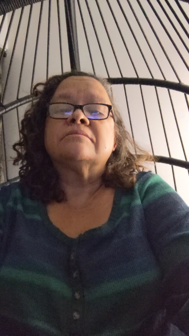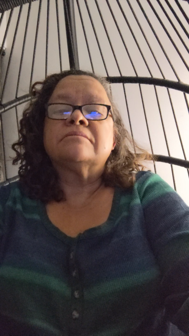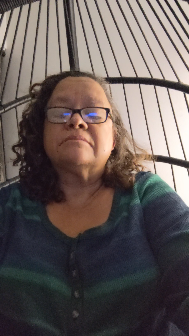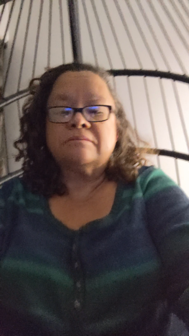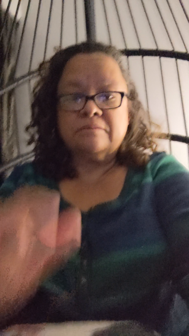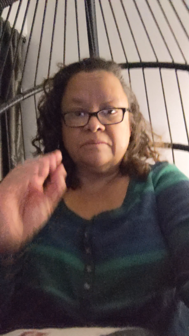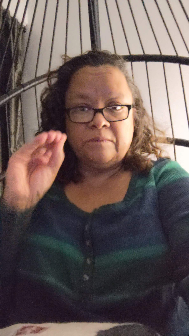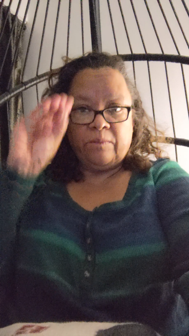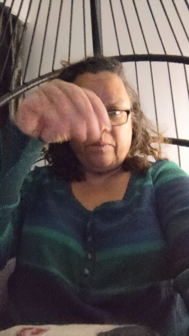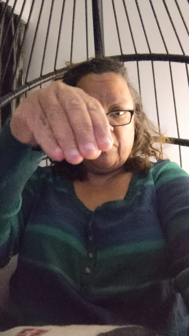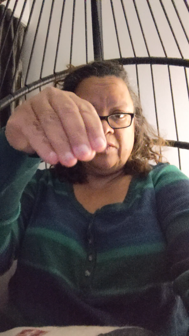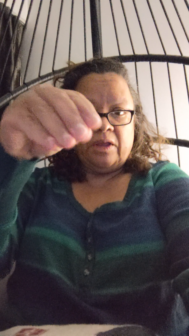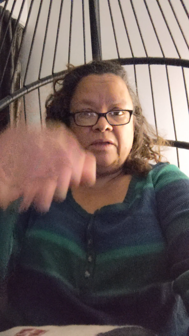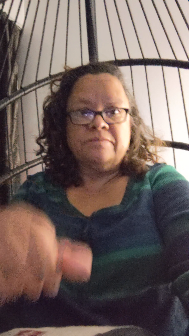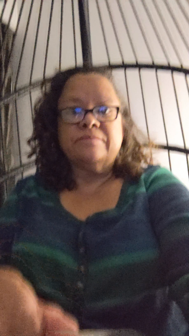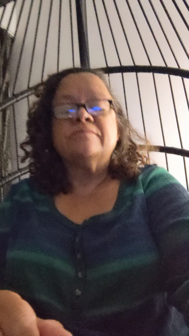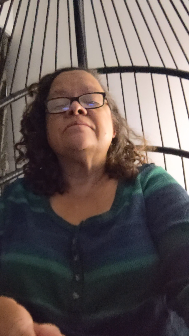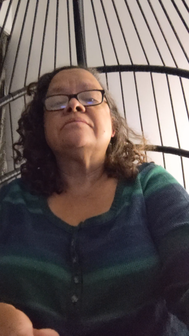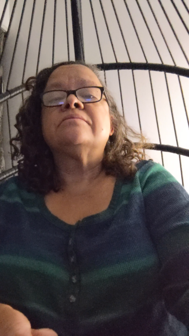put